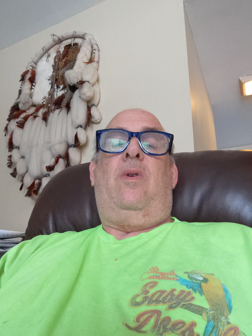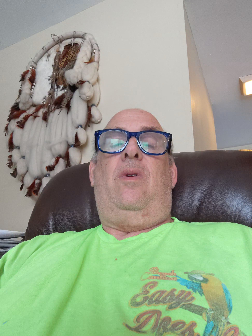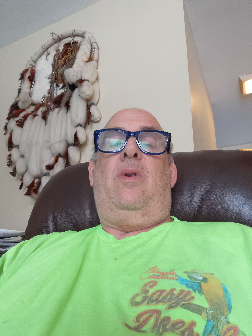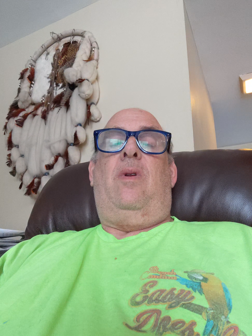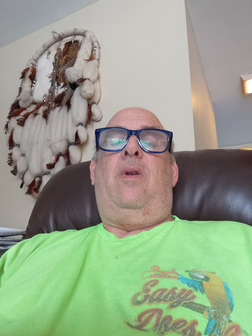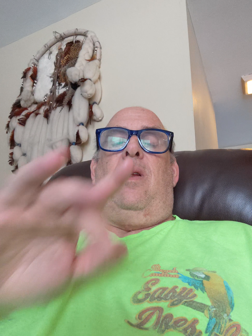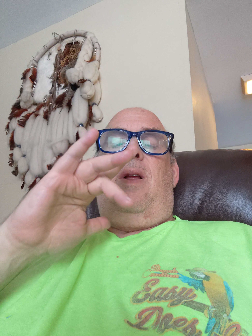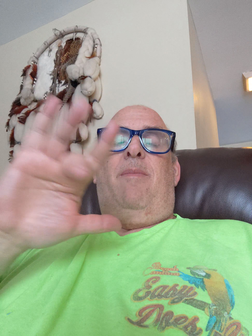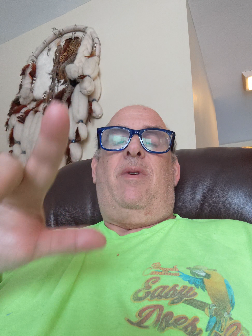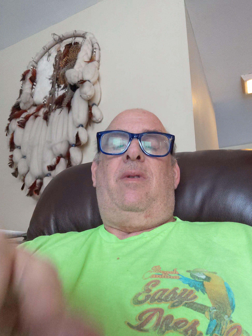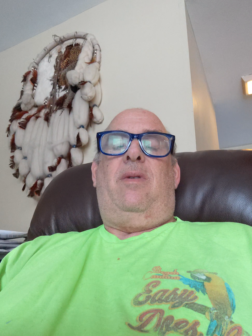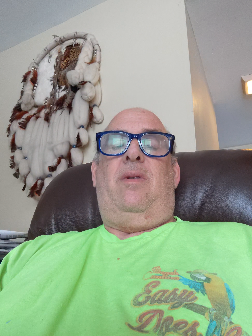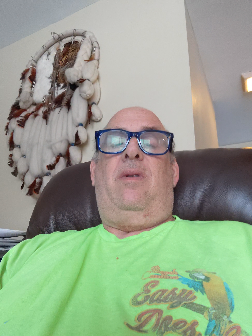empty